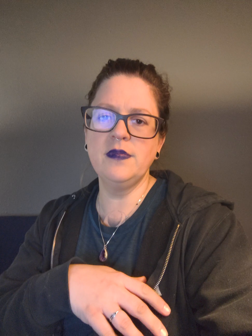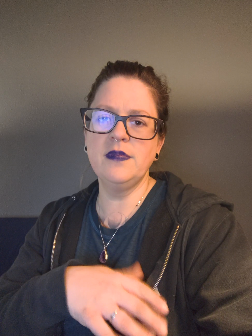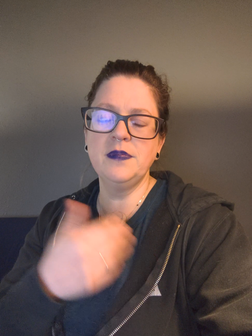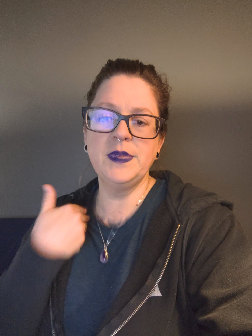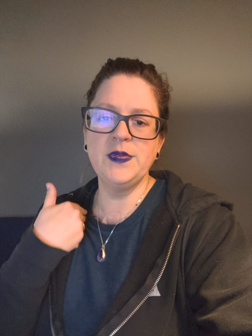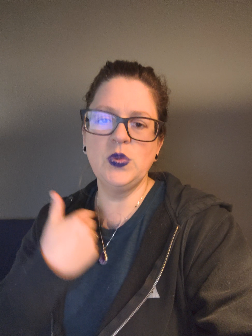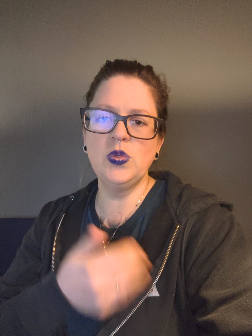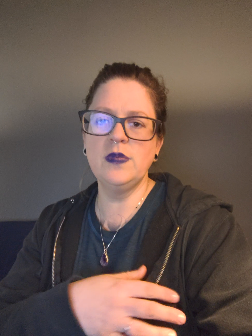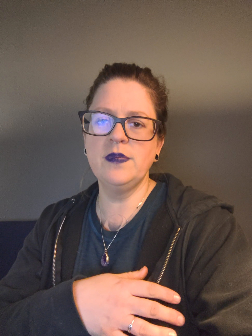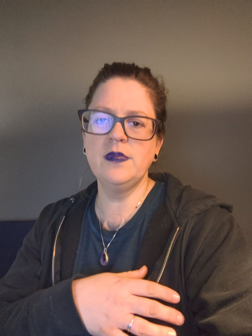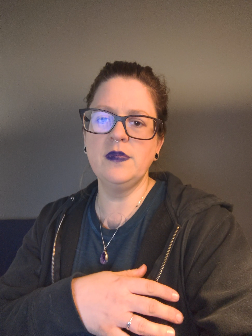before